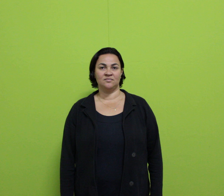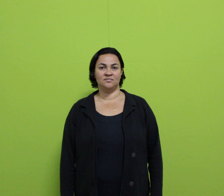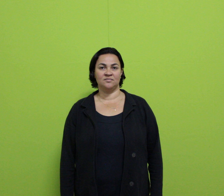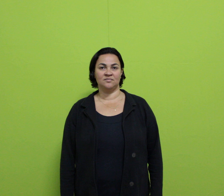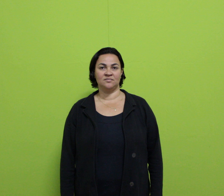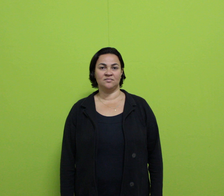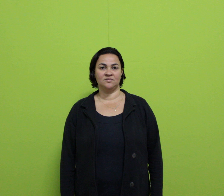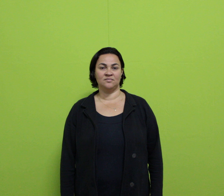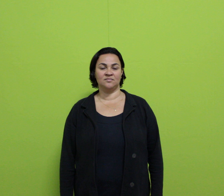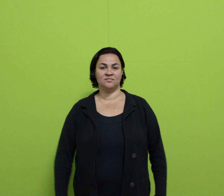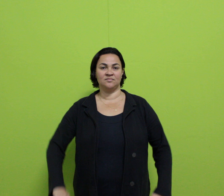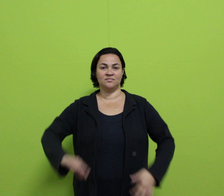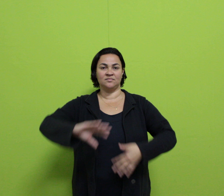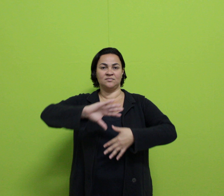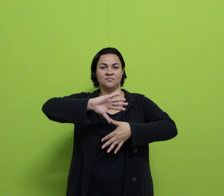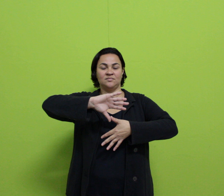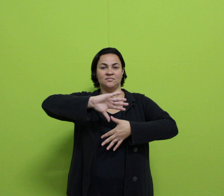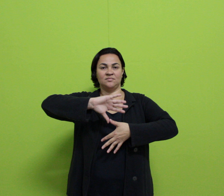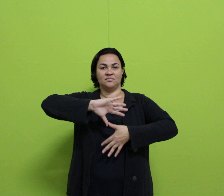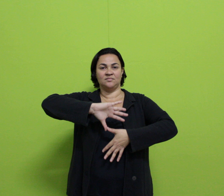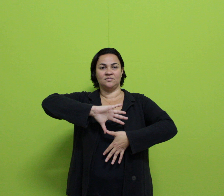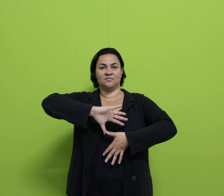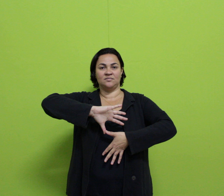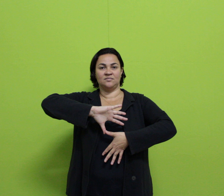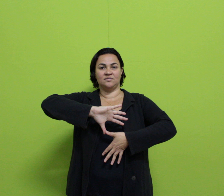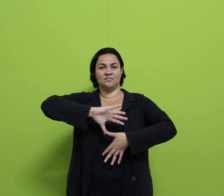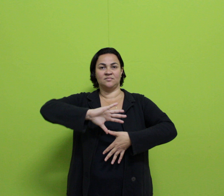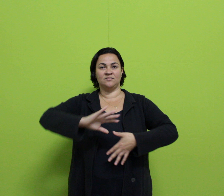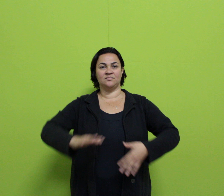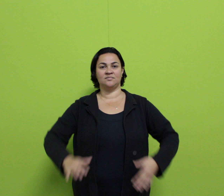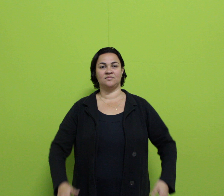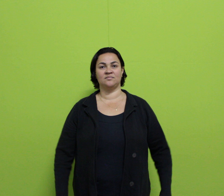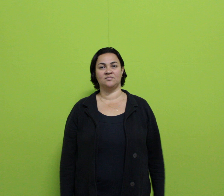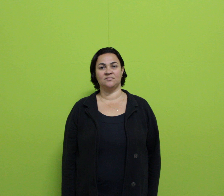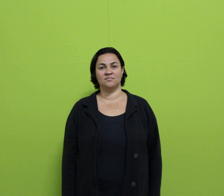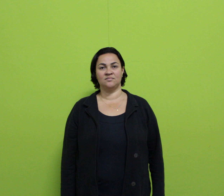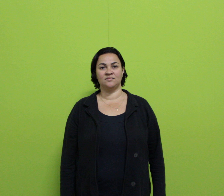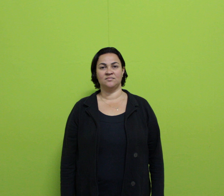América